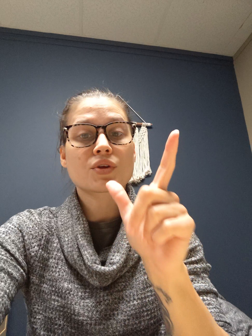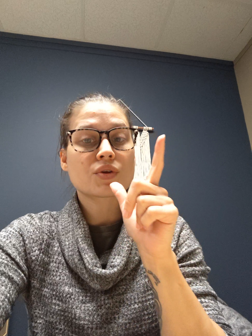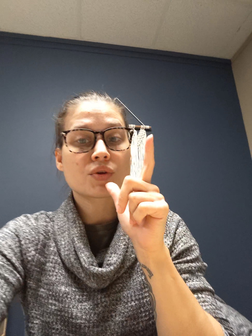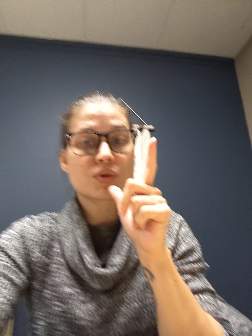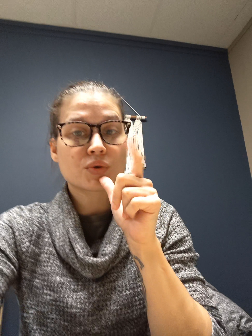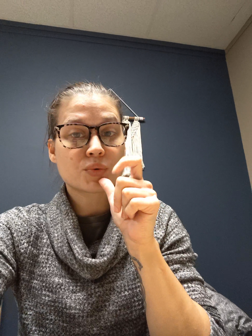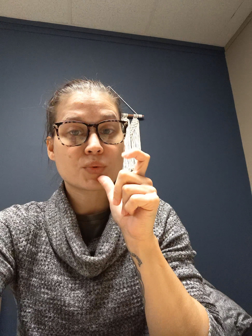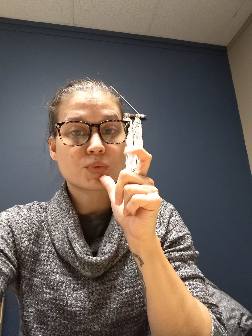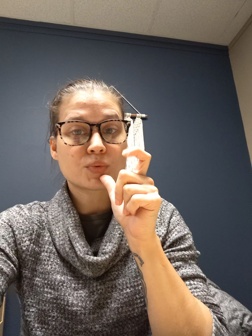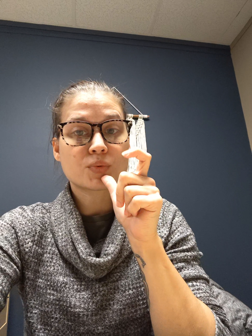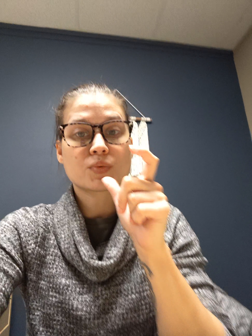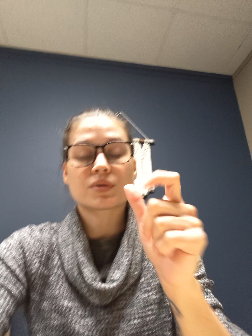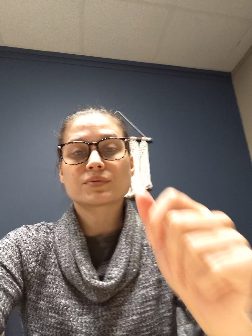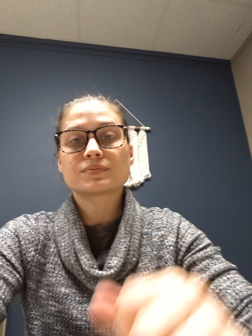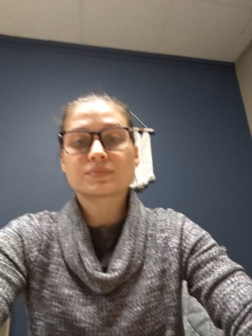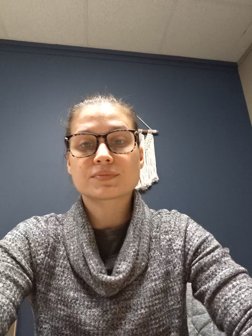who